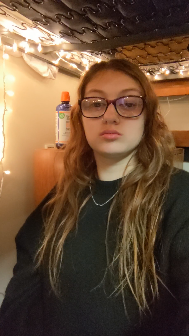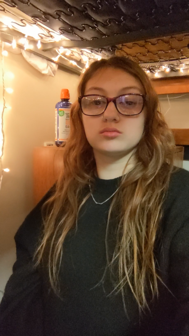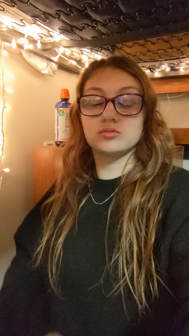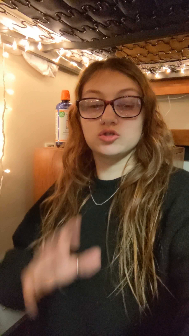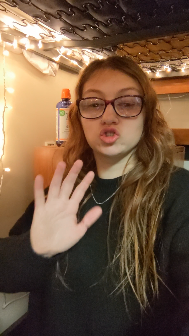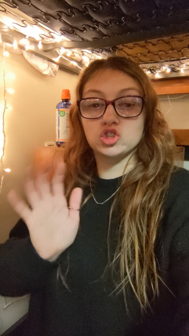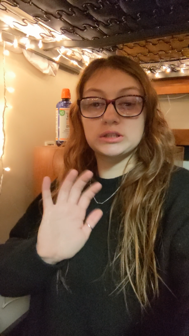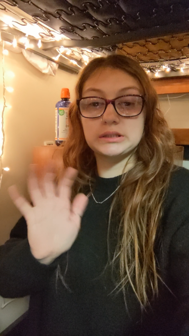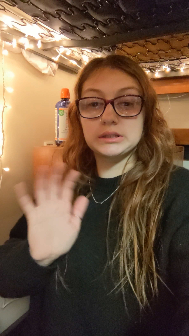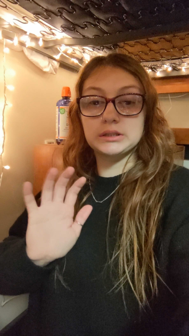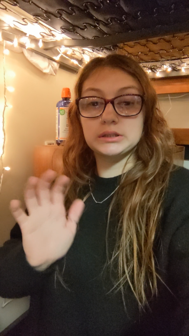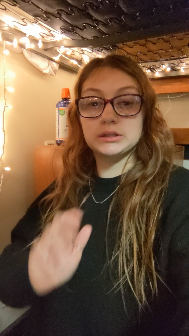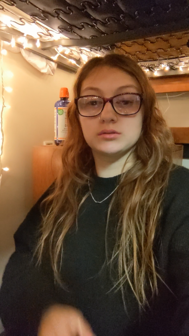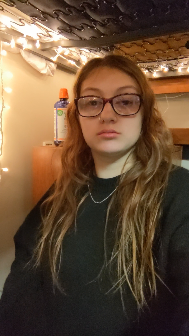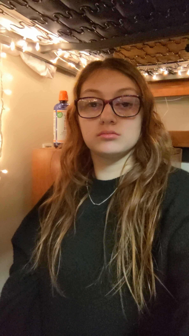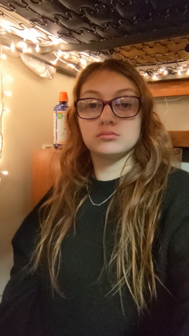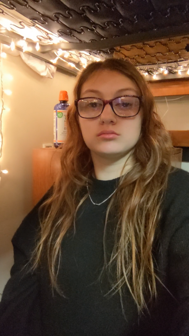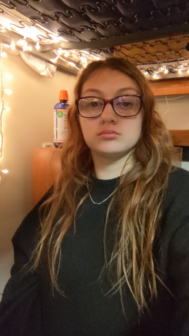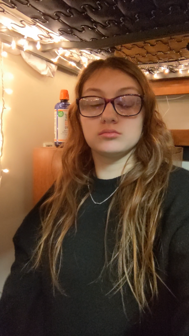cheese